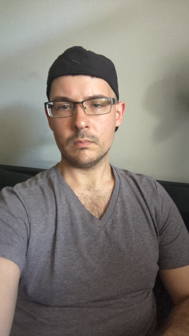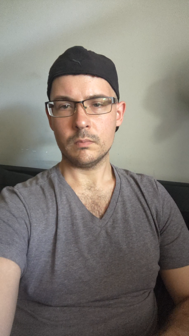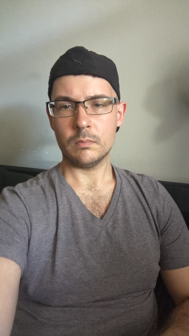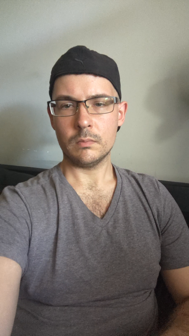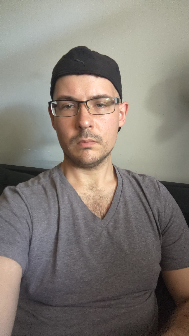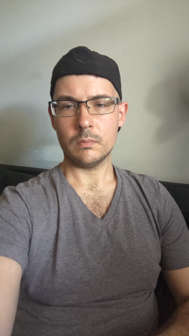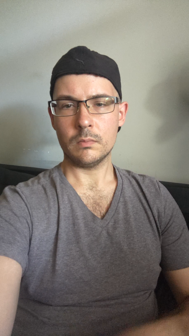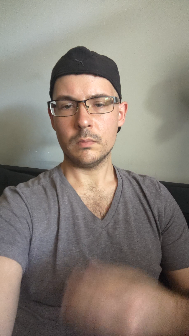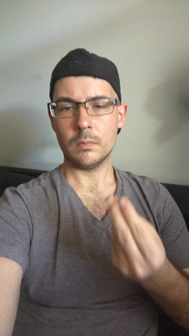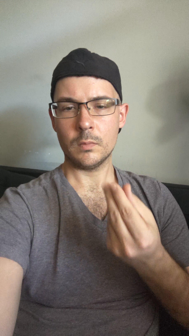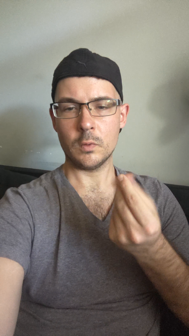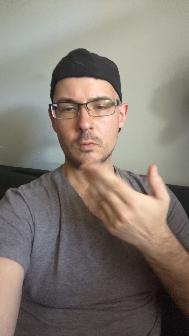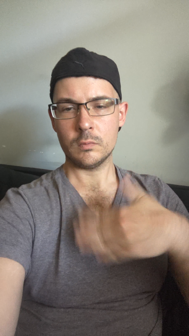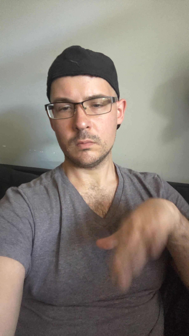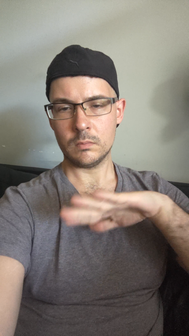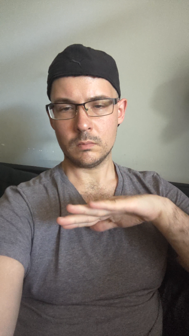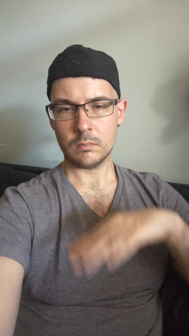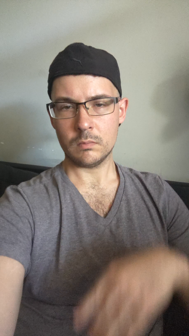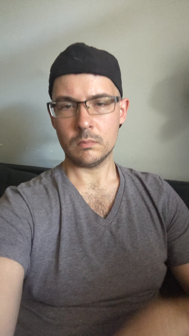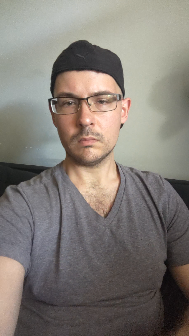garden